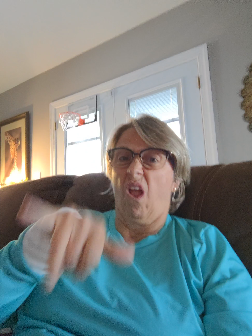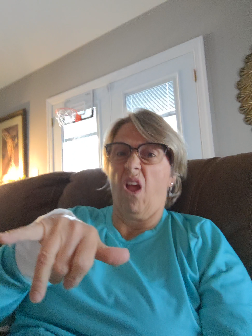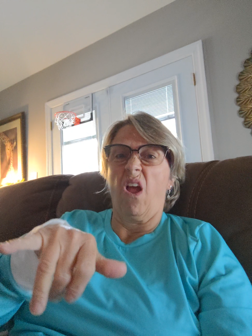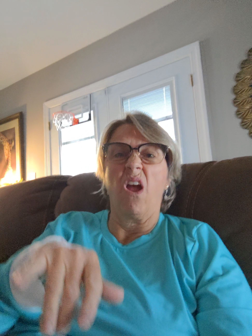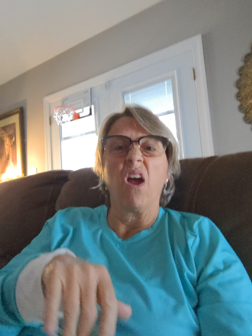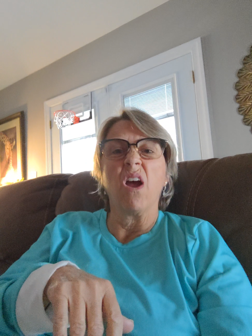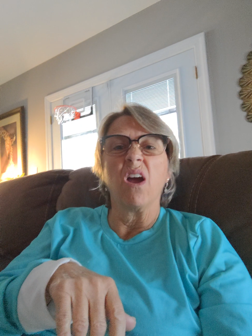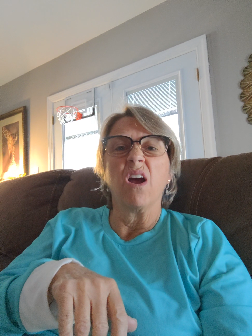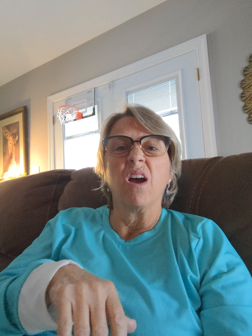that